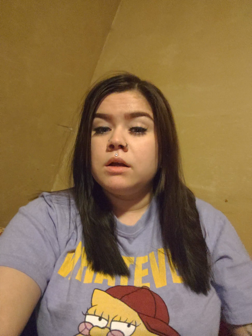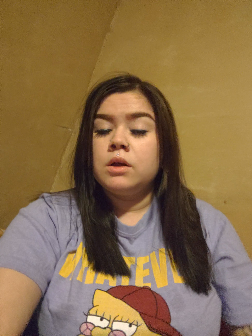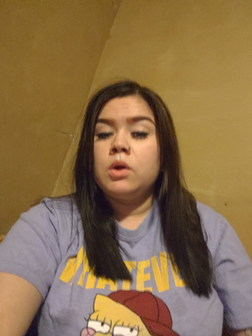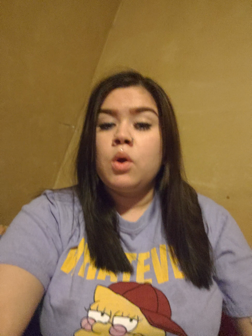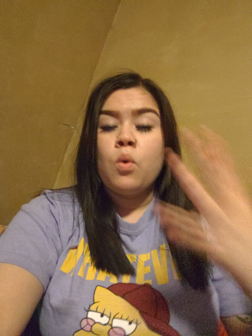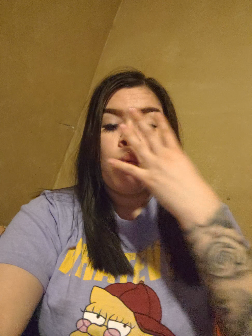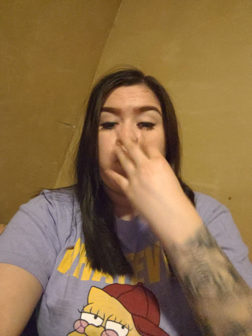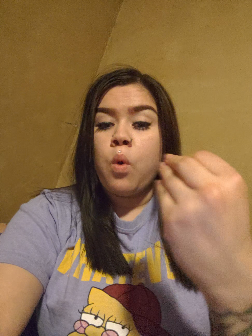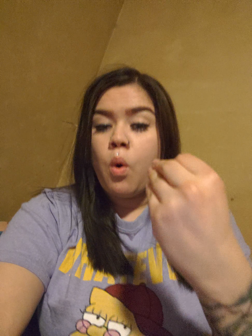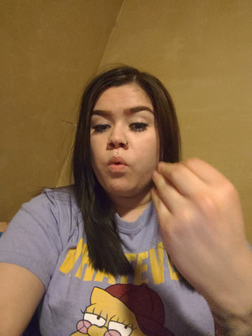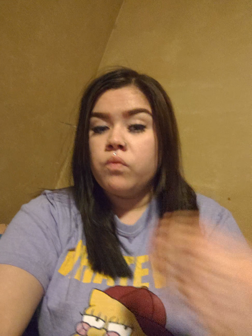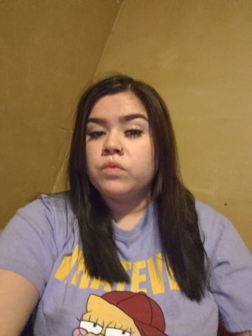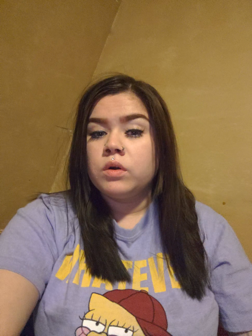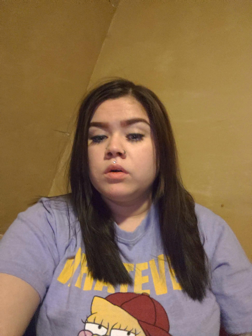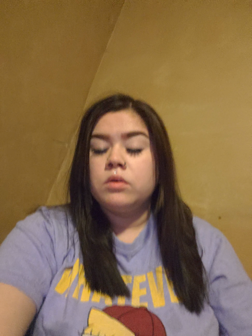wolf